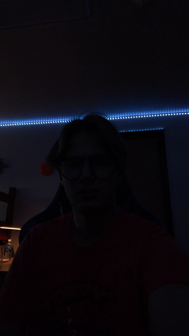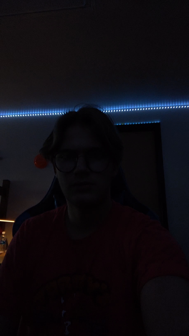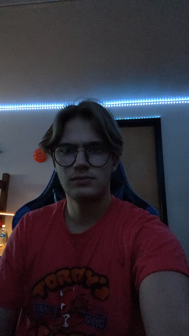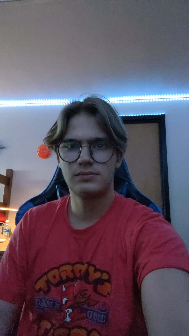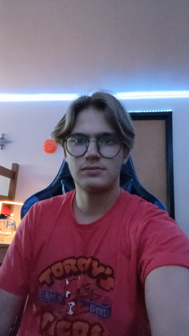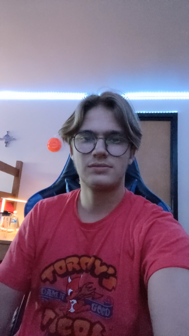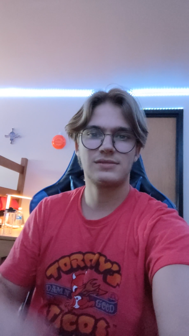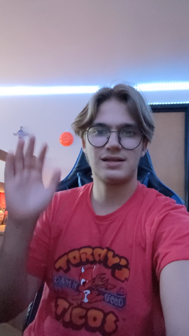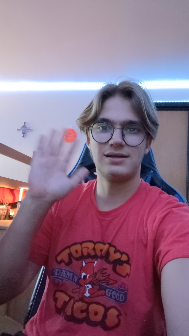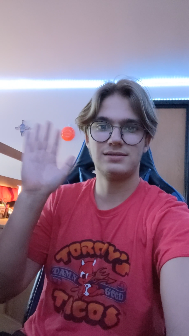hi